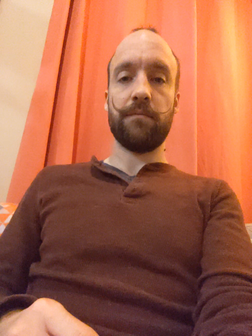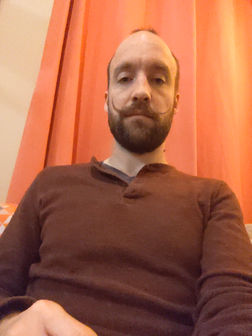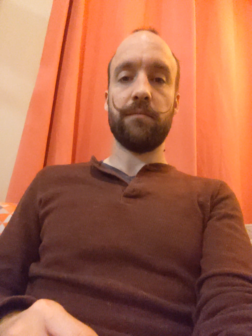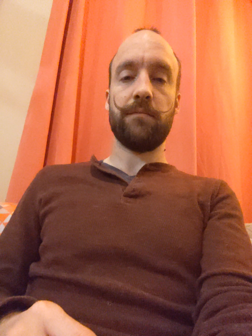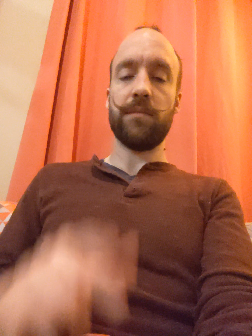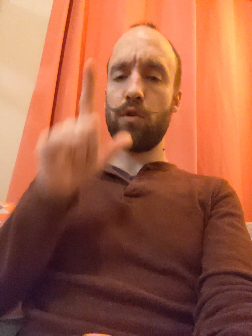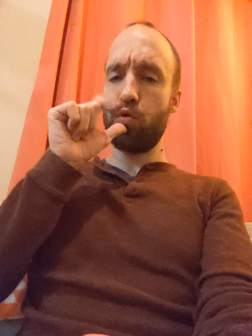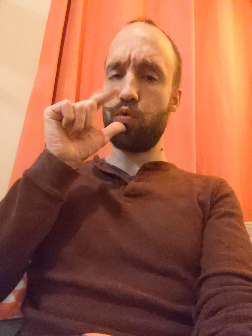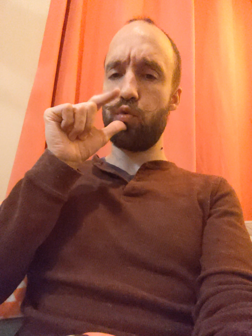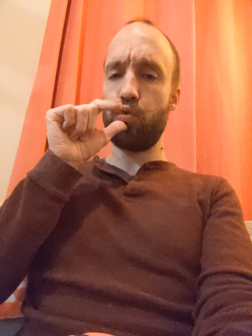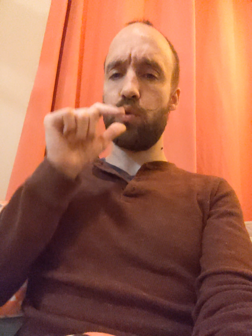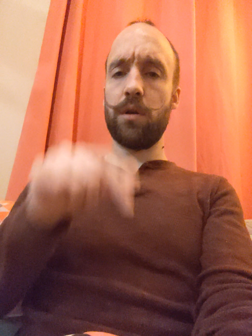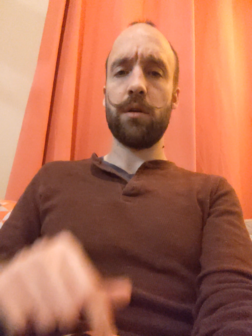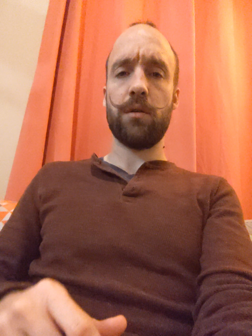who